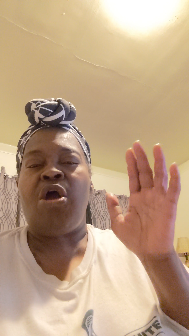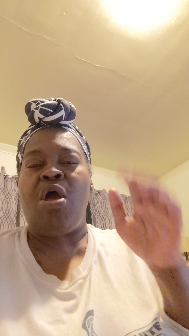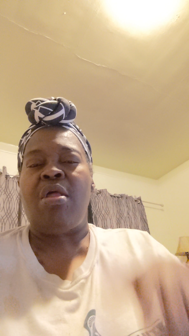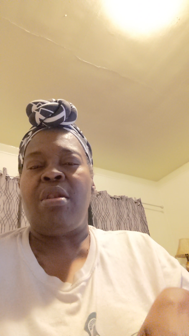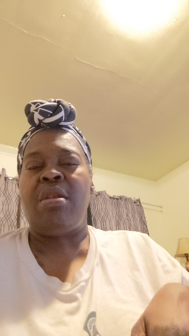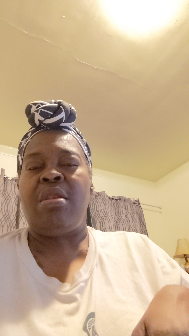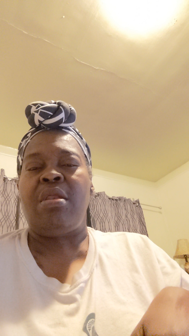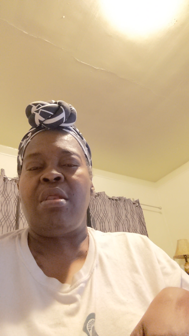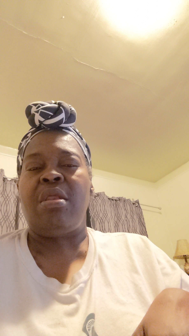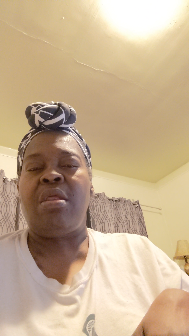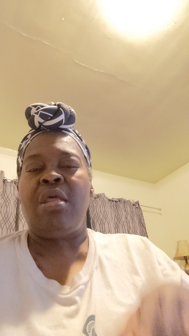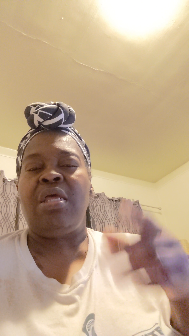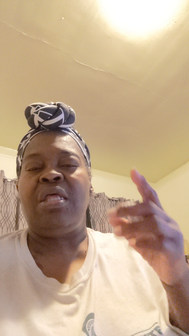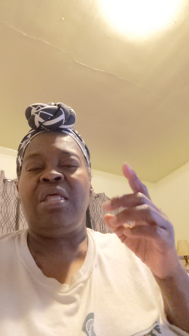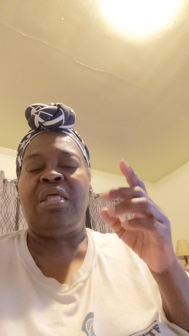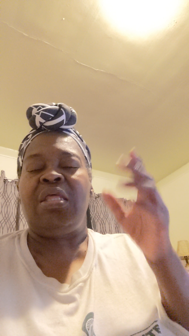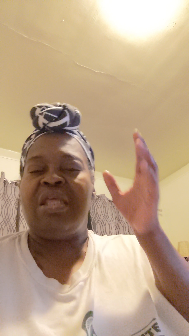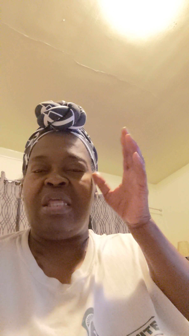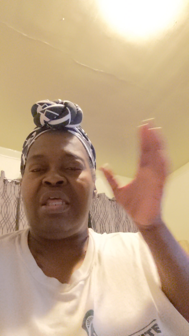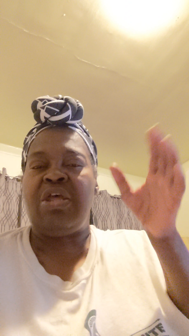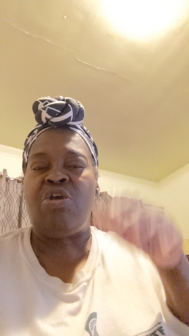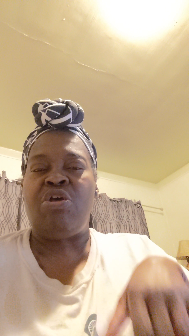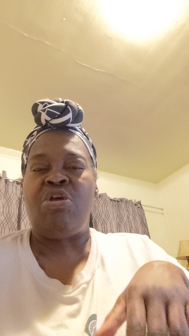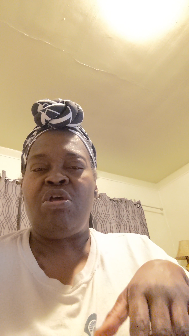deer